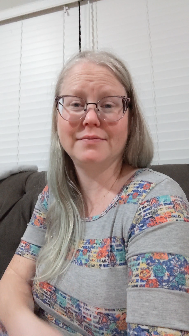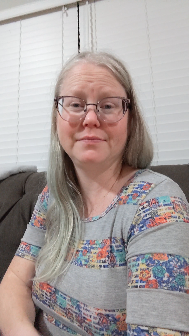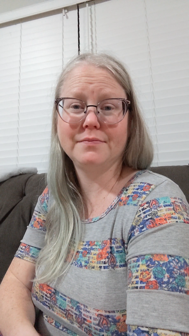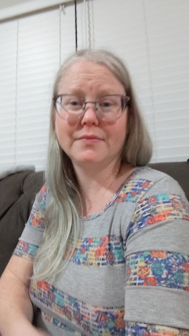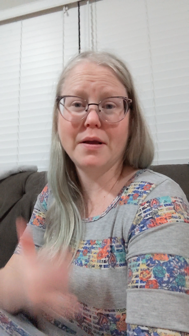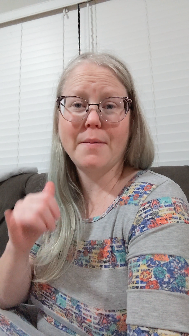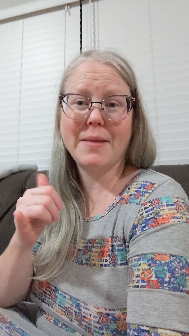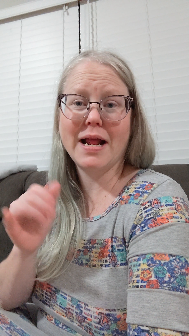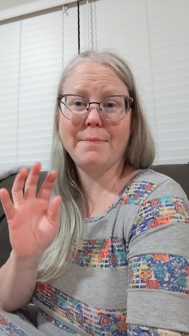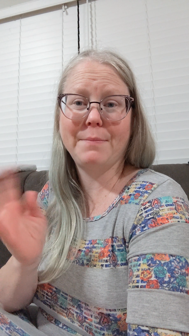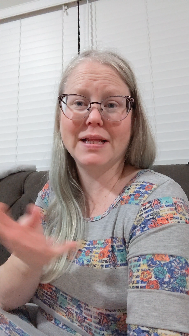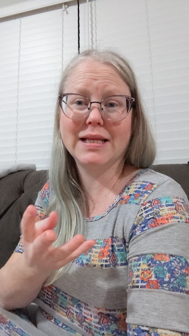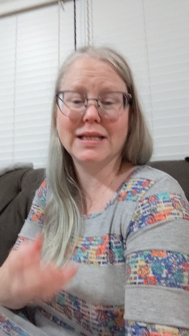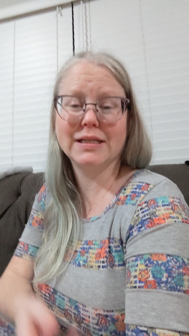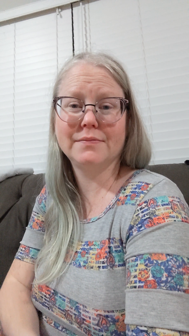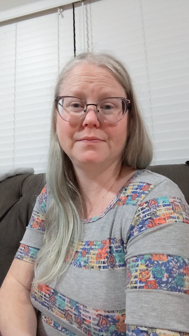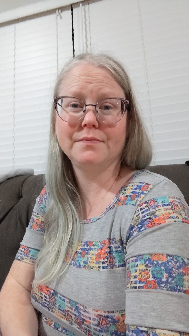playpen